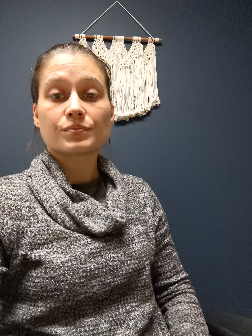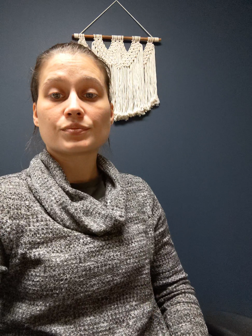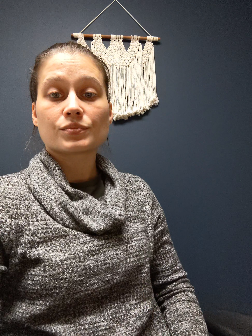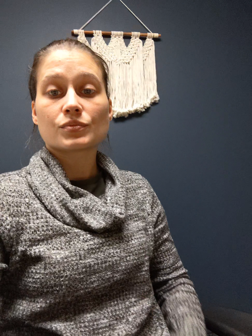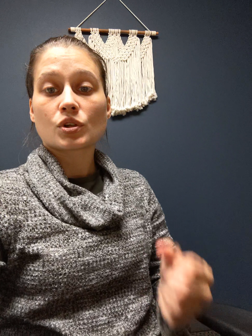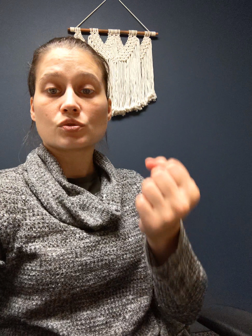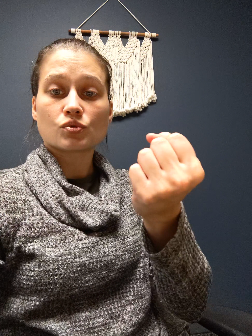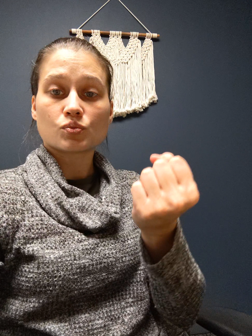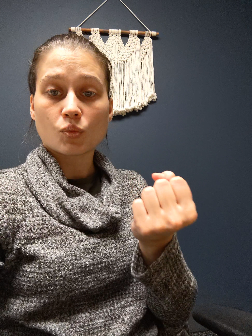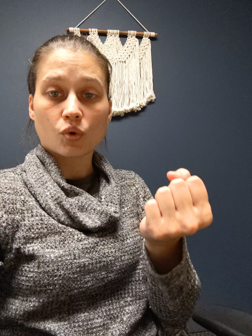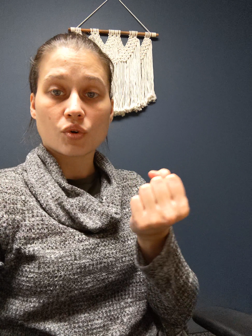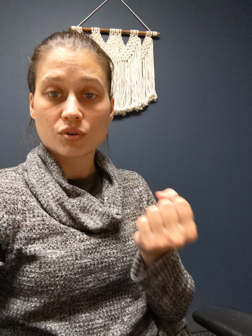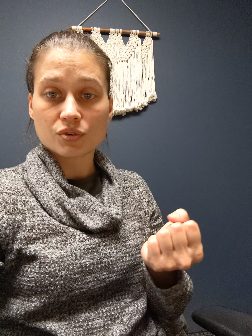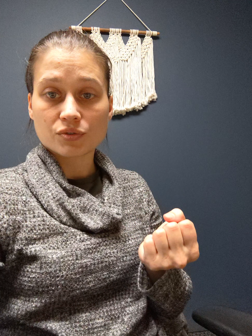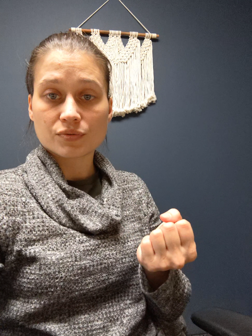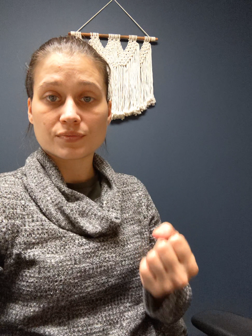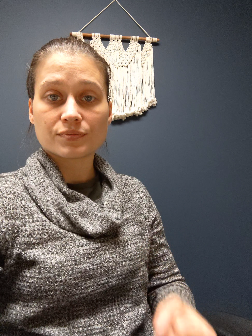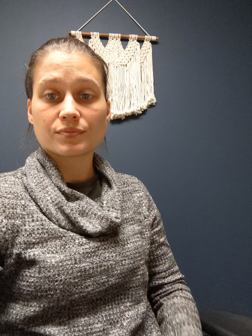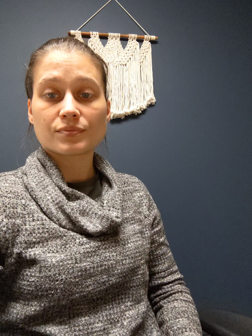drawer